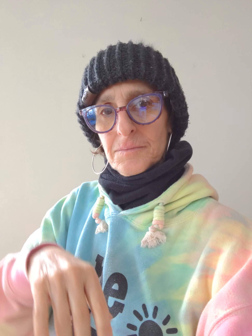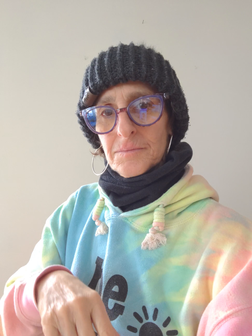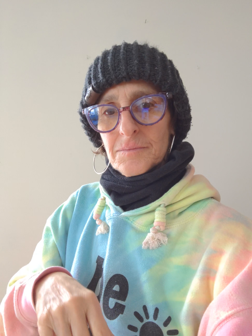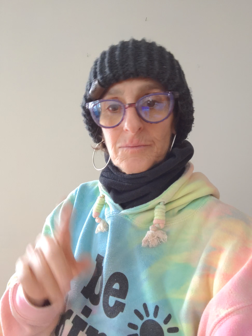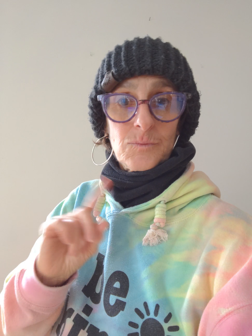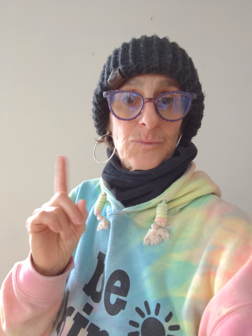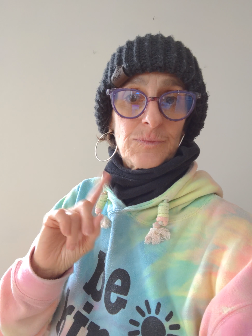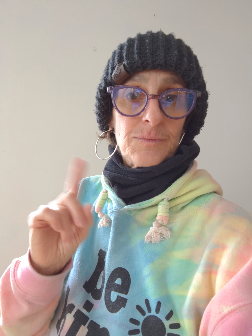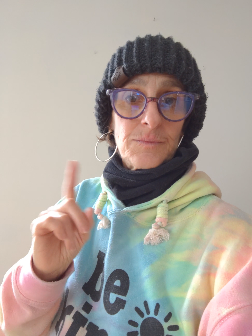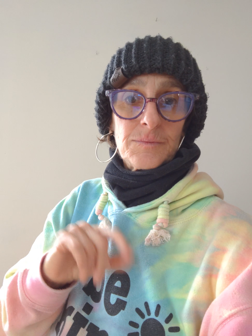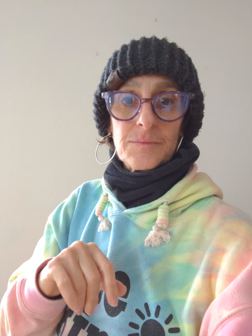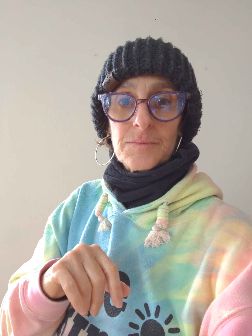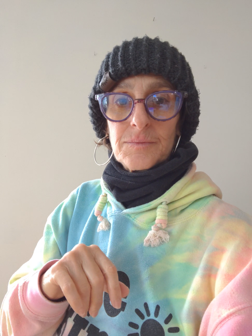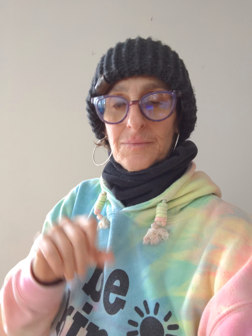where